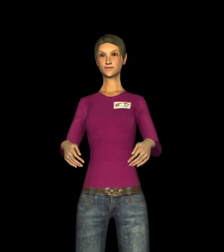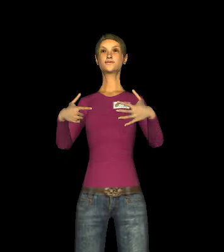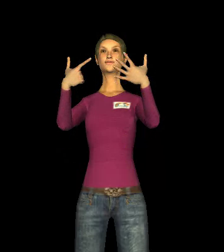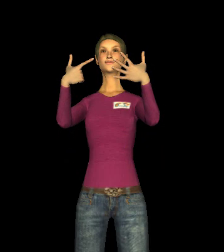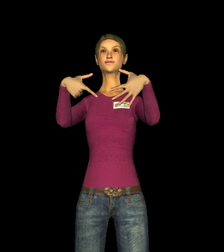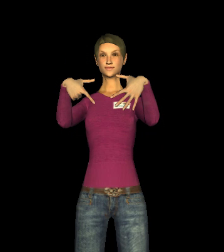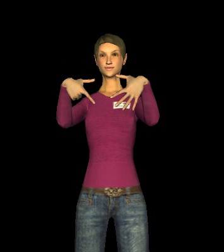17